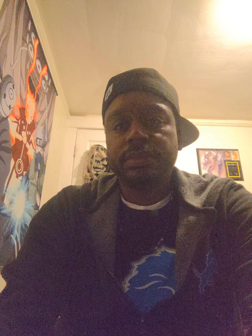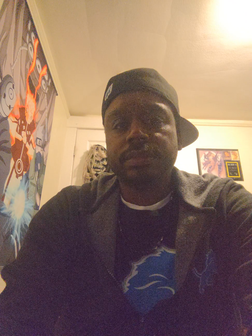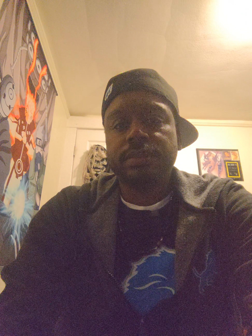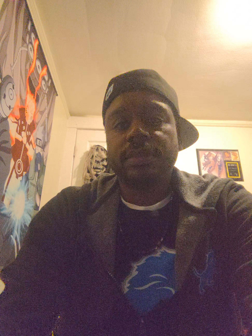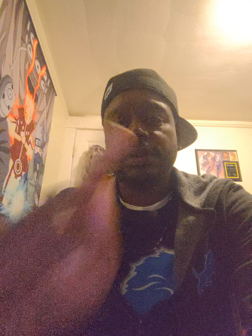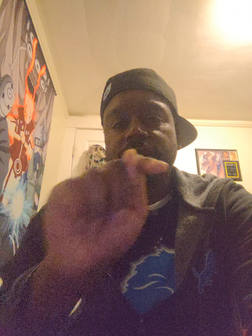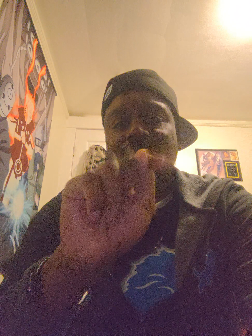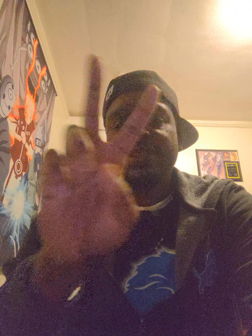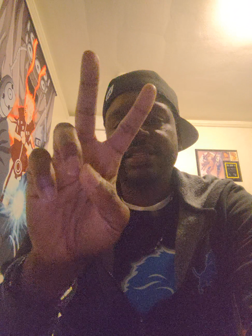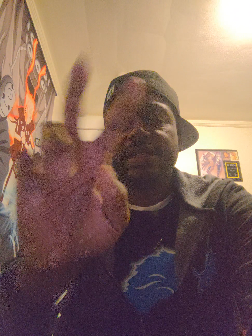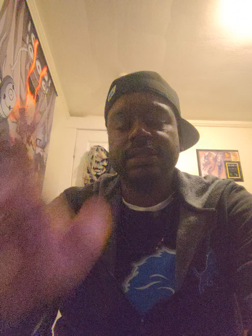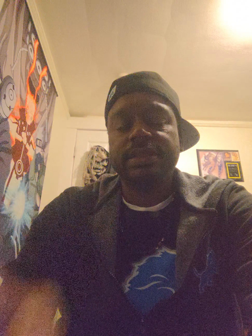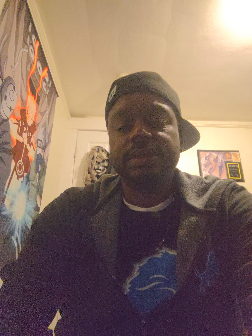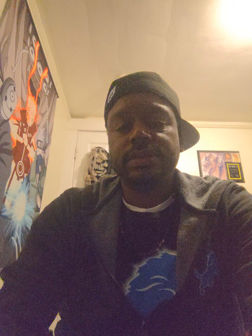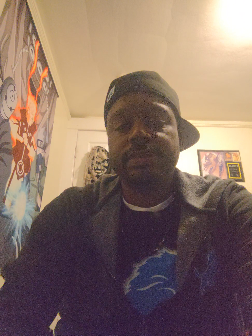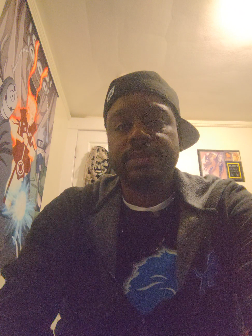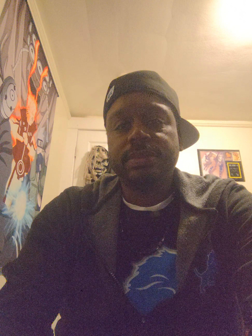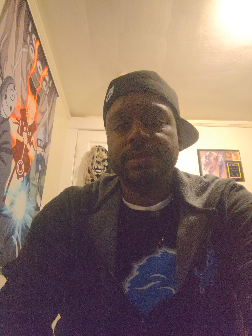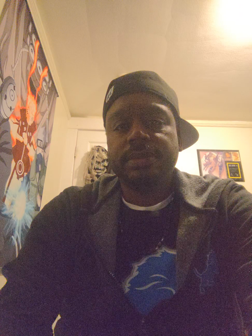TV